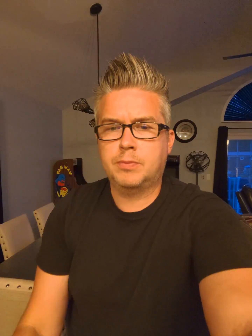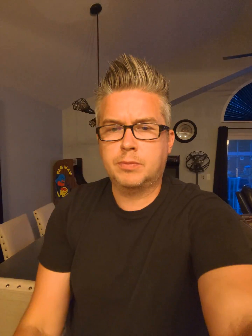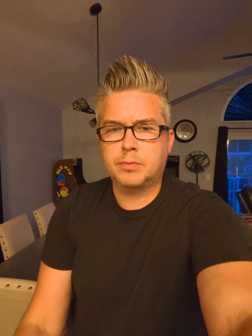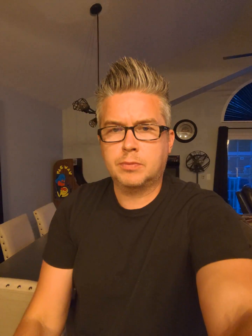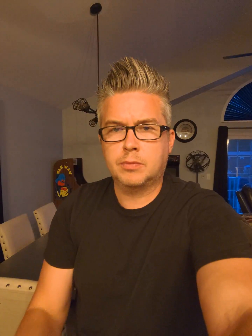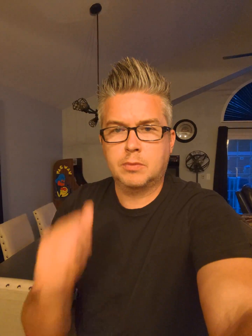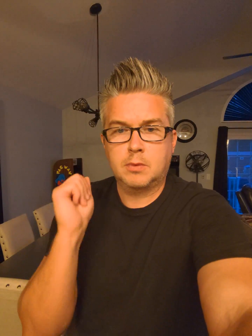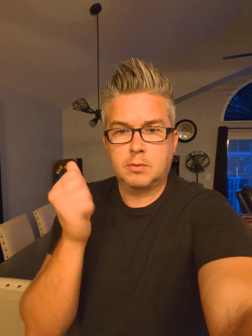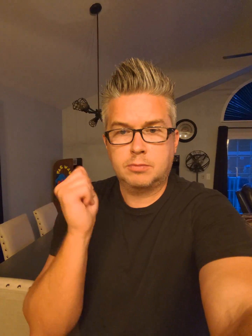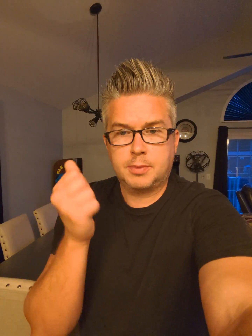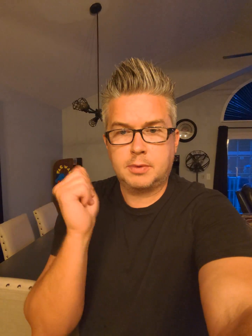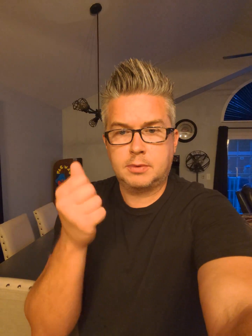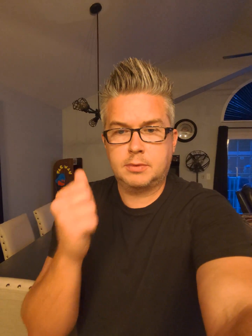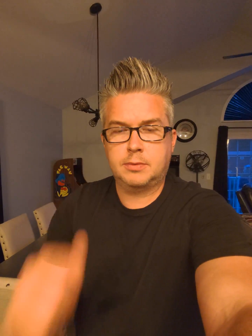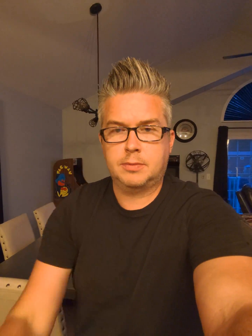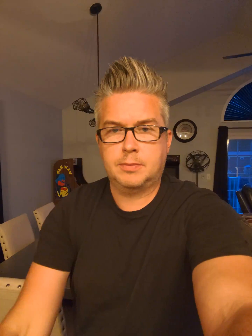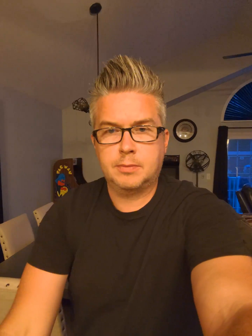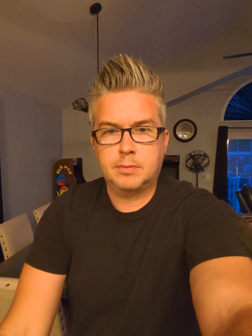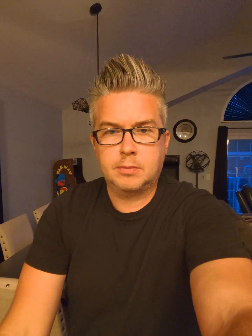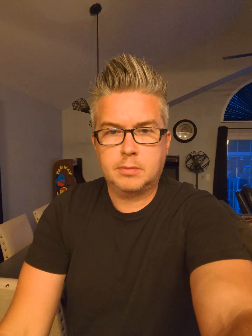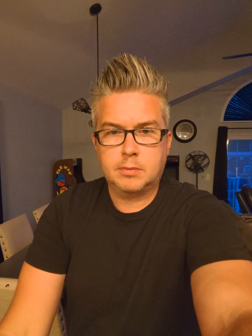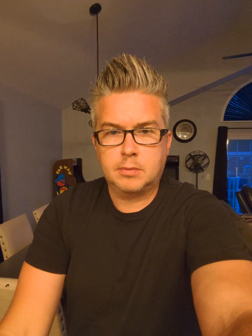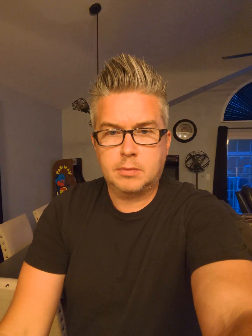bat